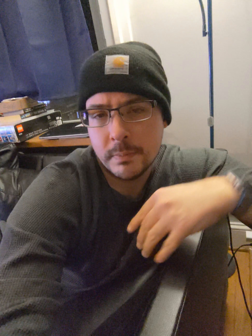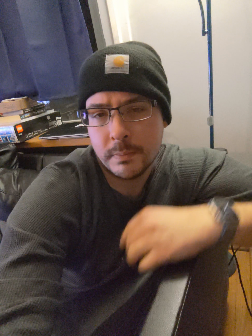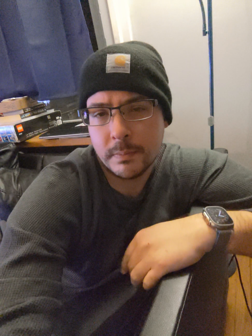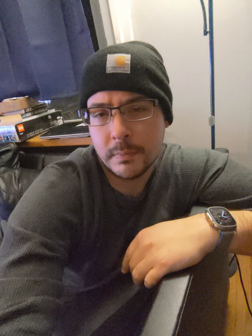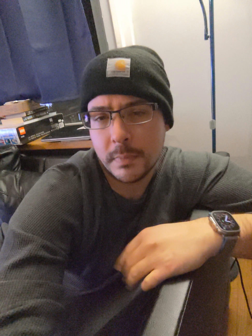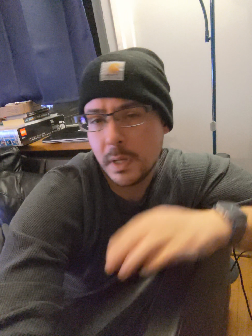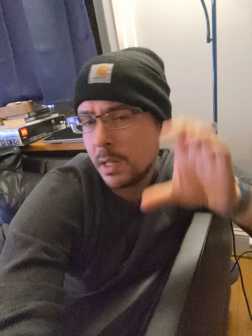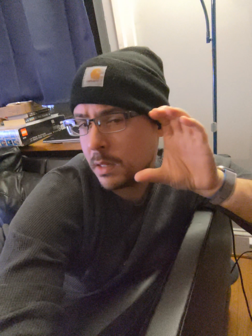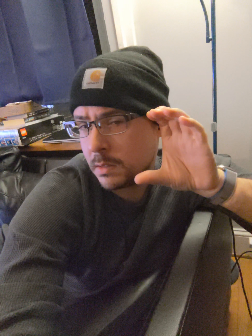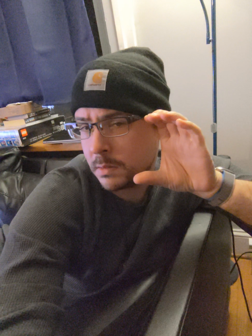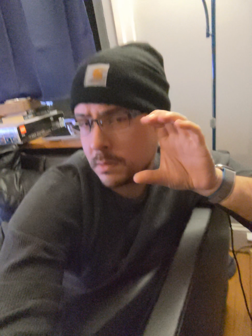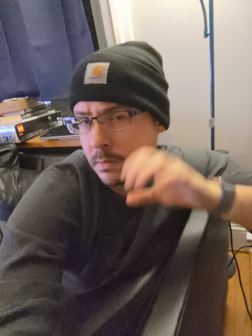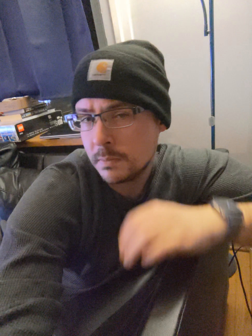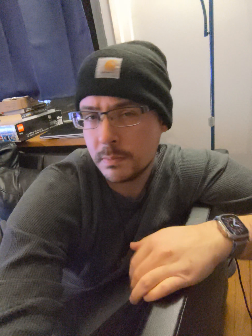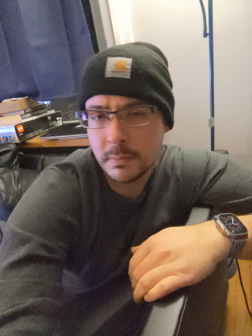listen